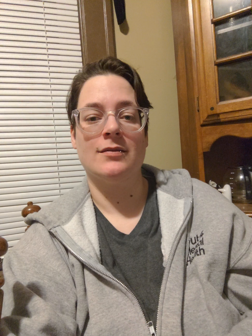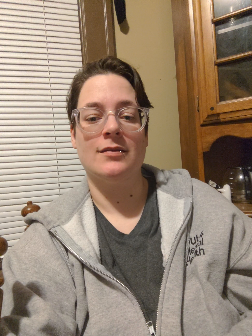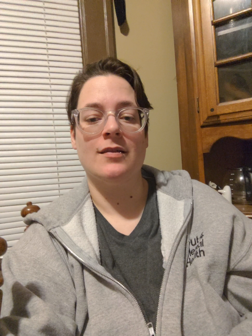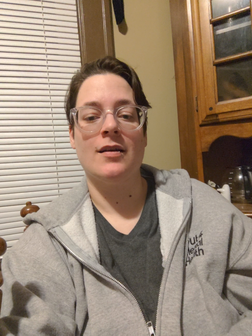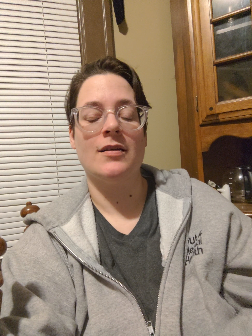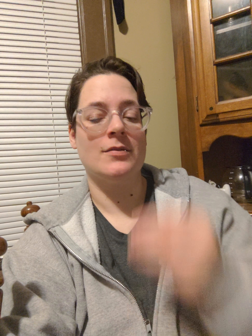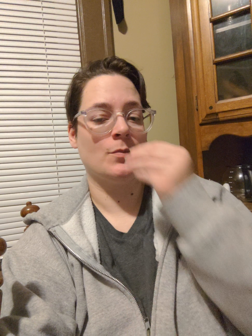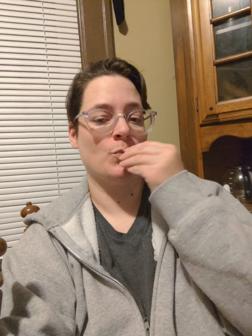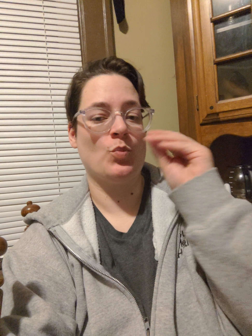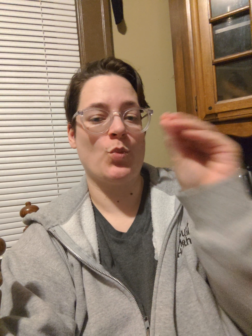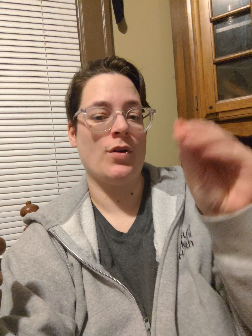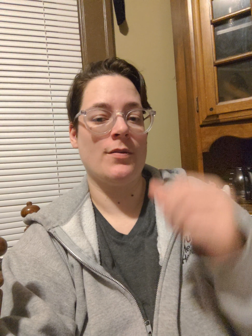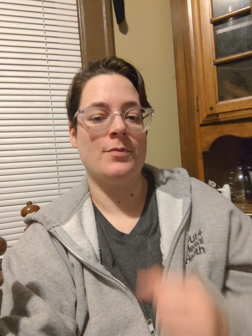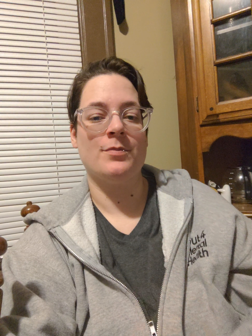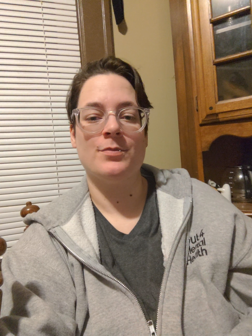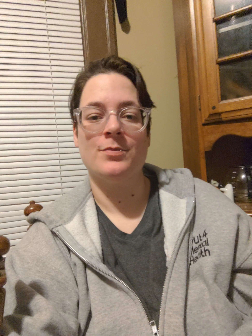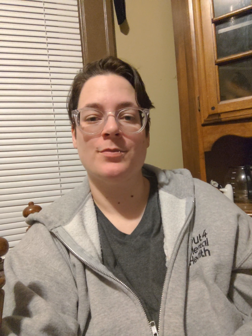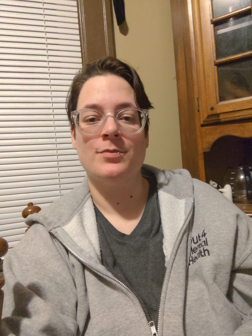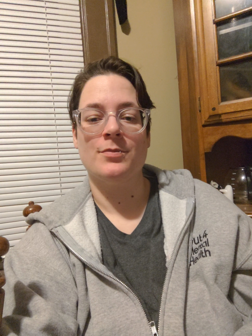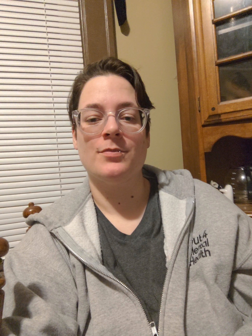kiss